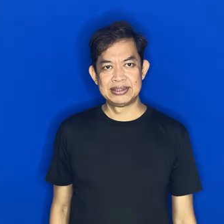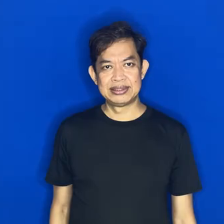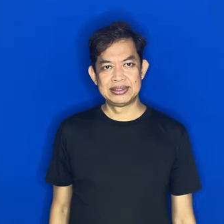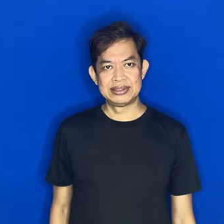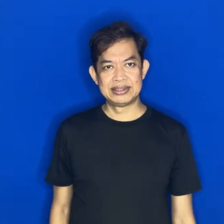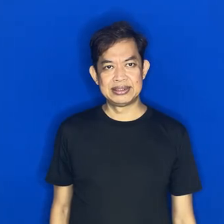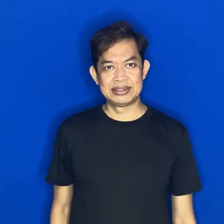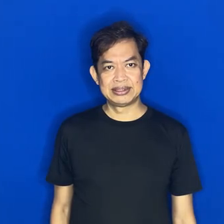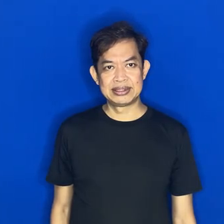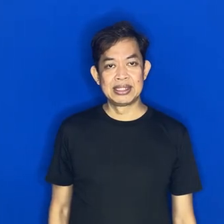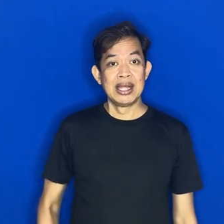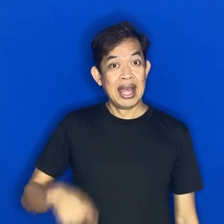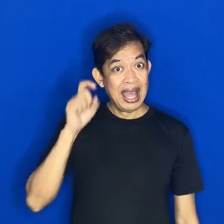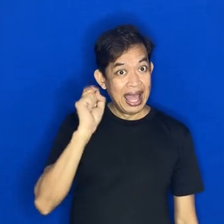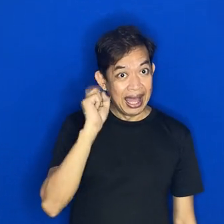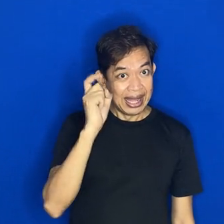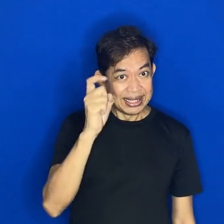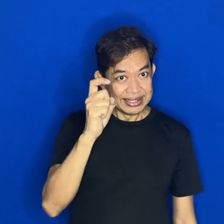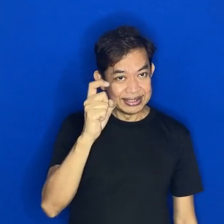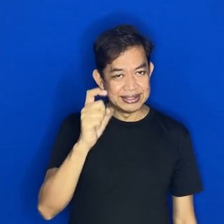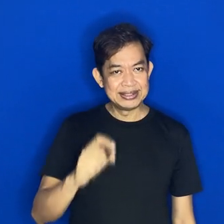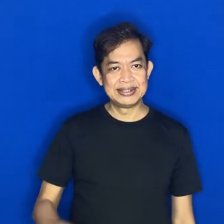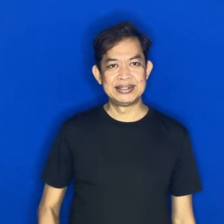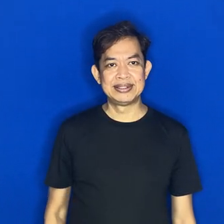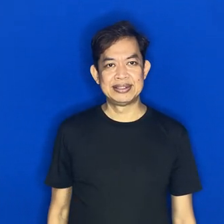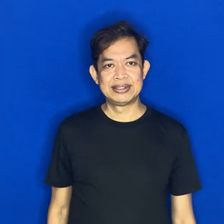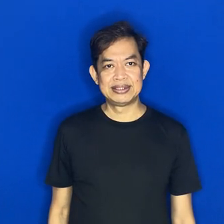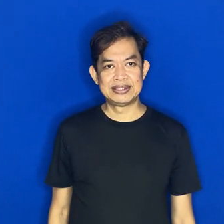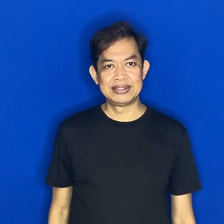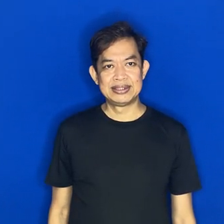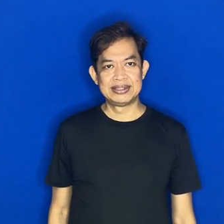fast